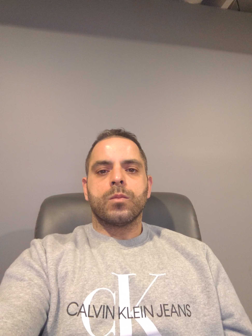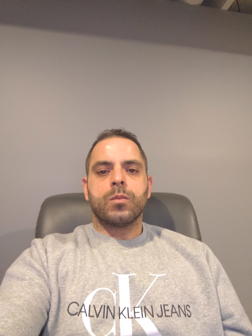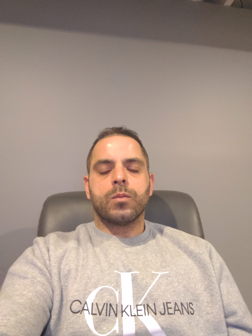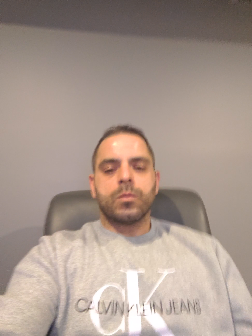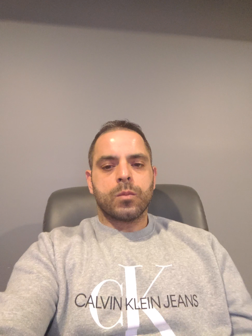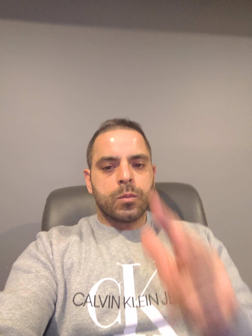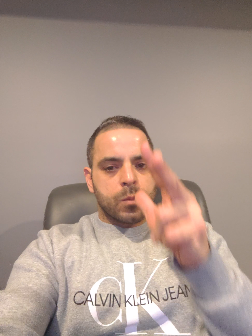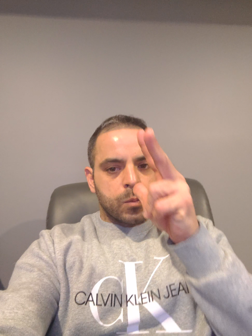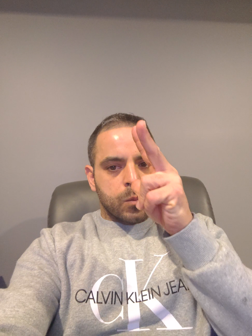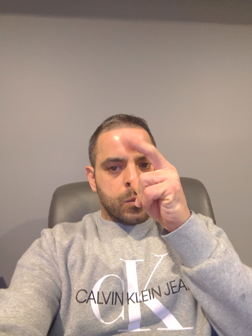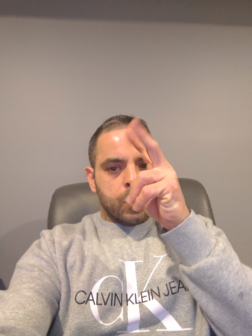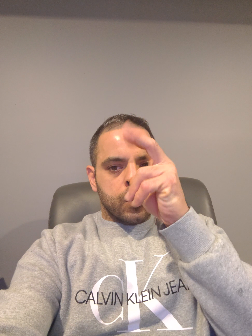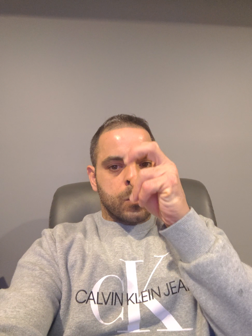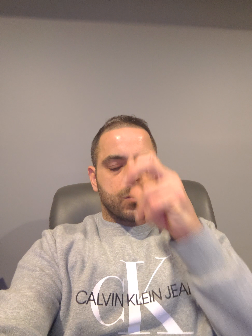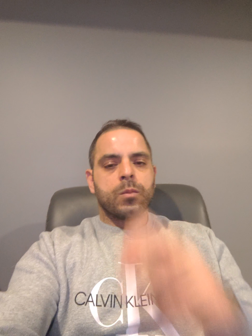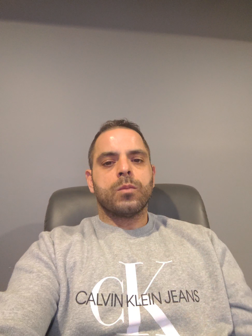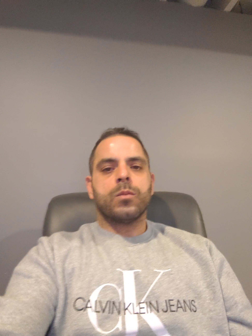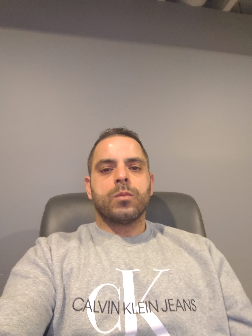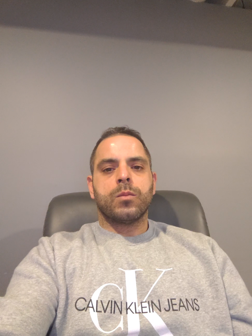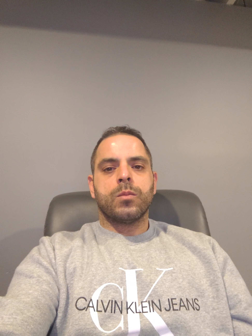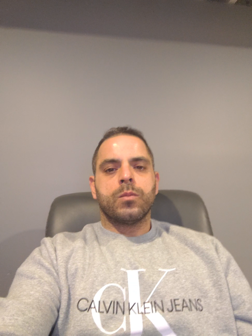bug